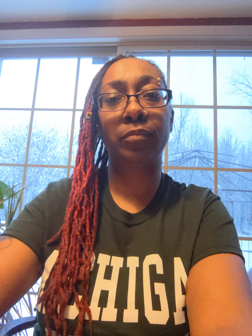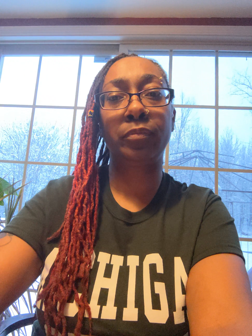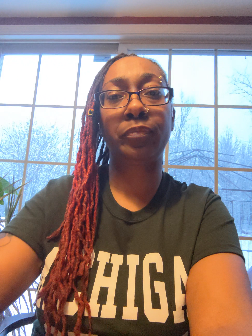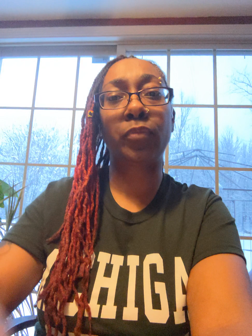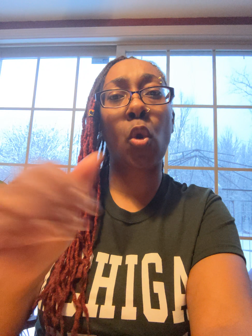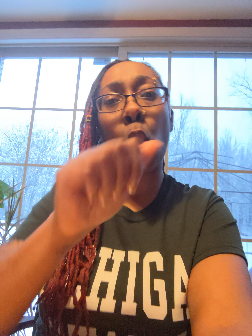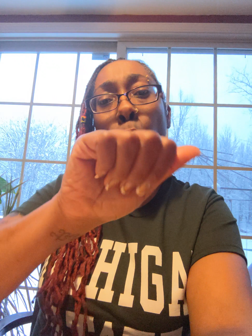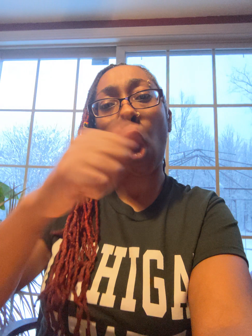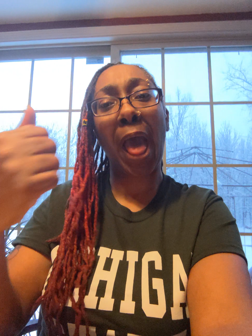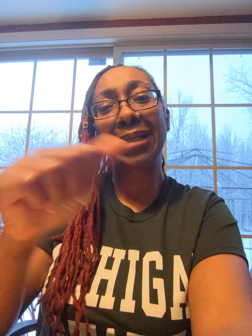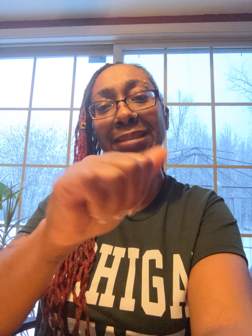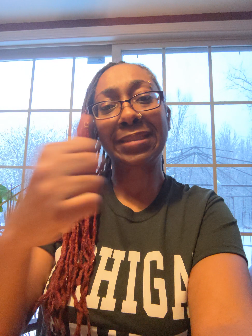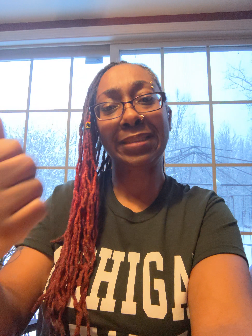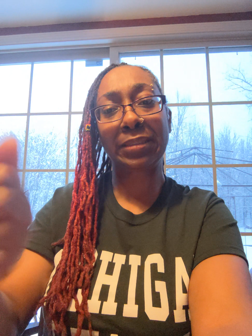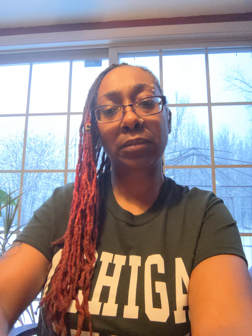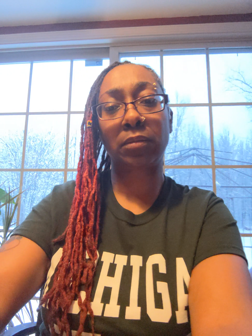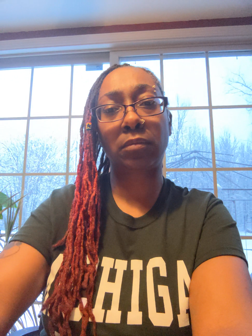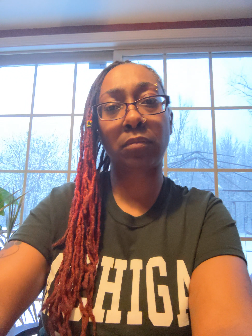closet